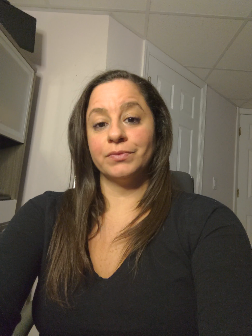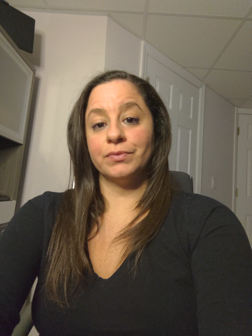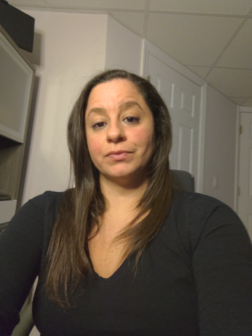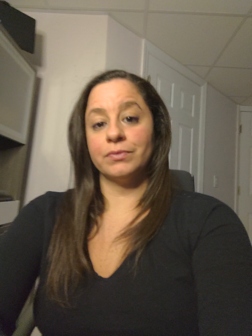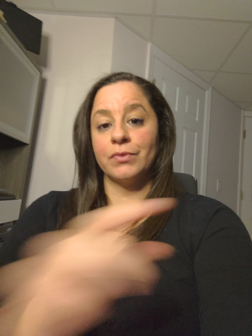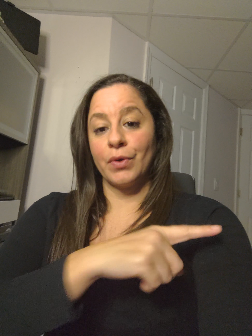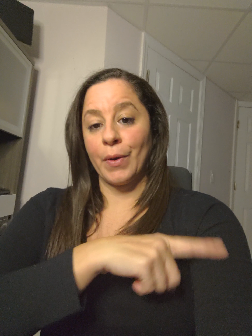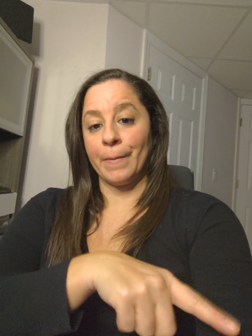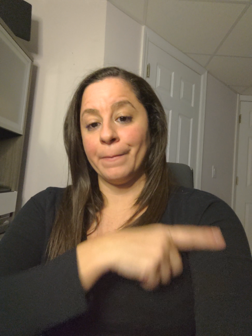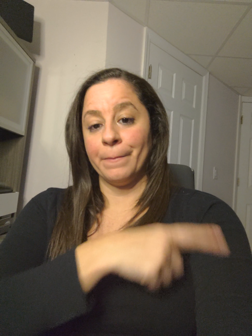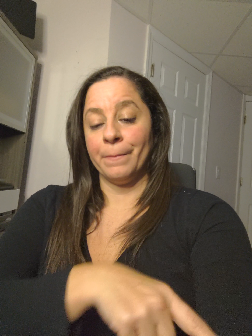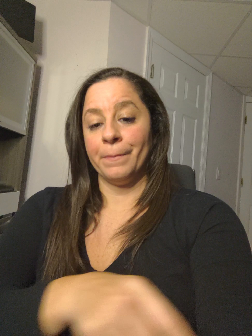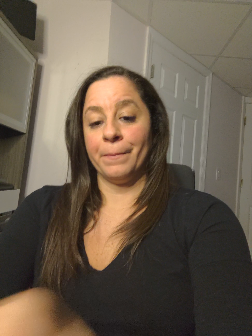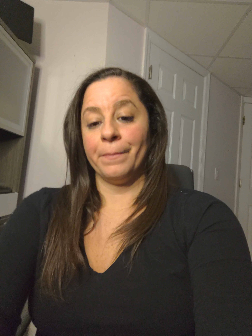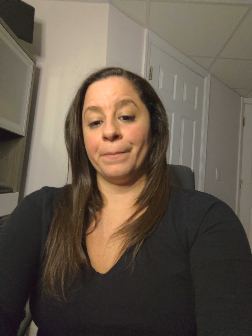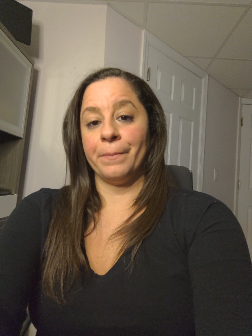arm